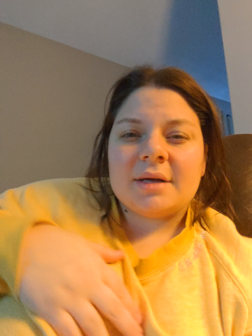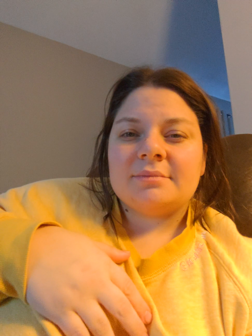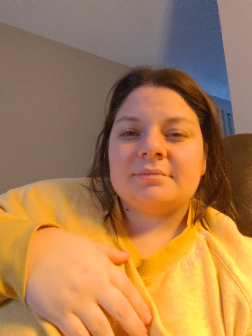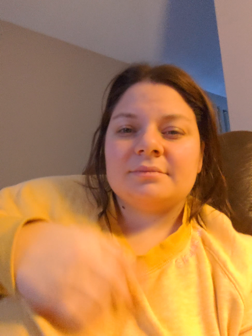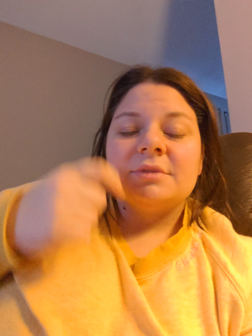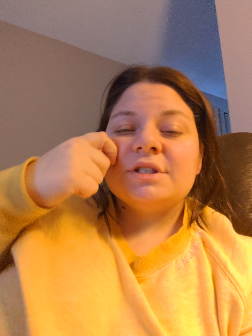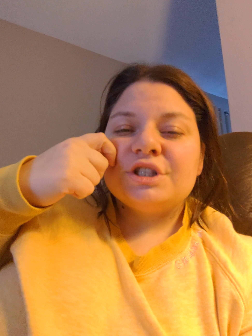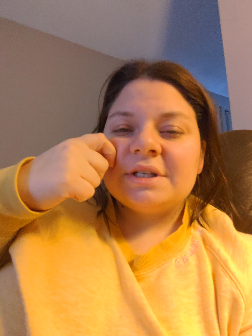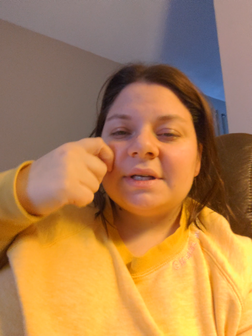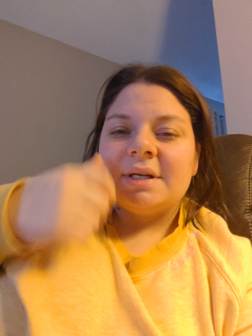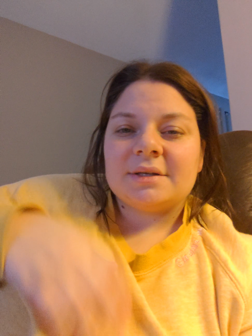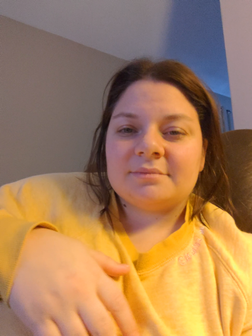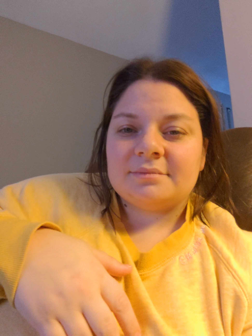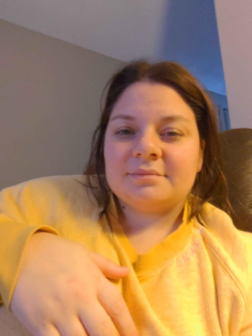cheek